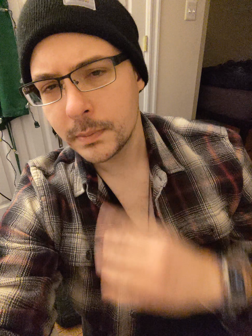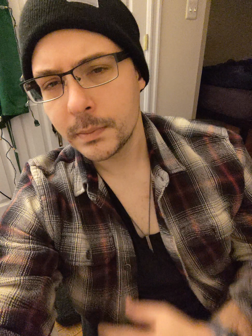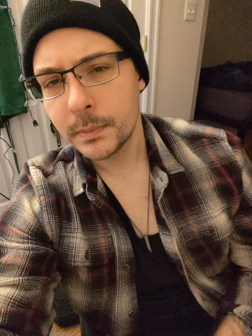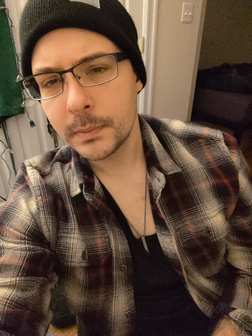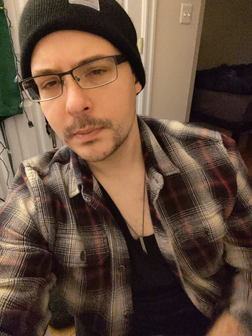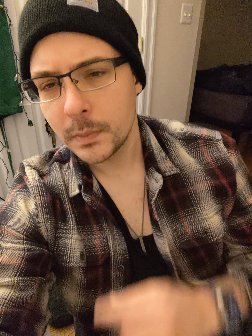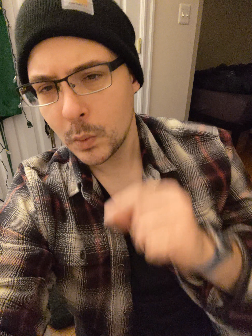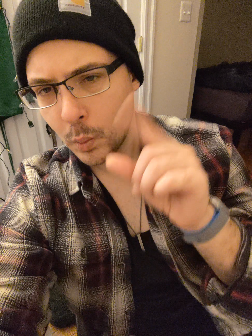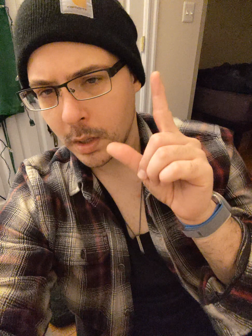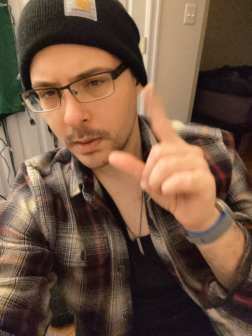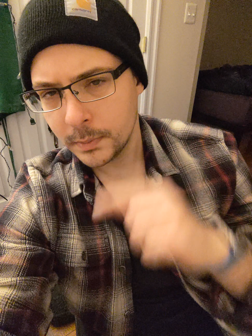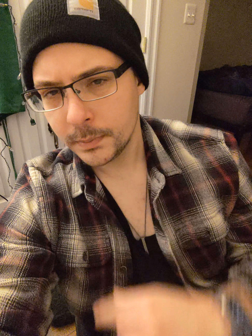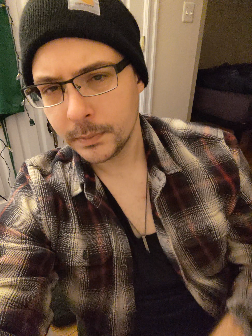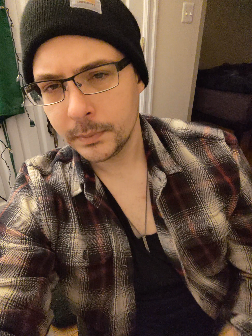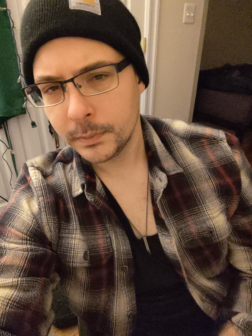wake